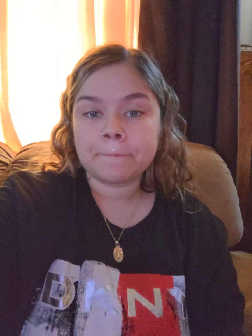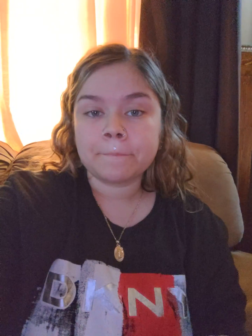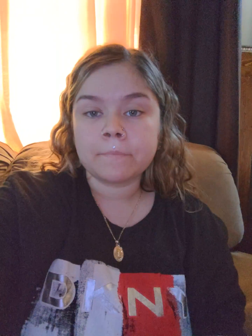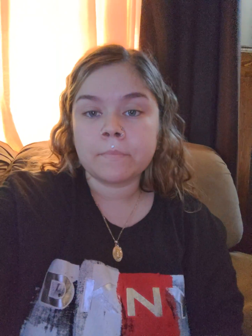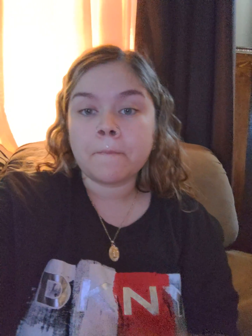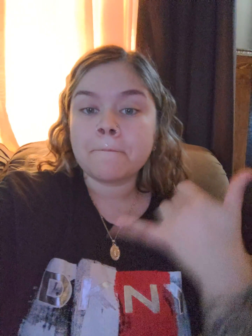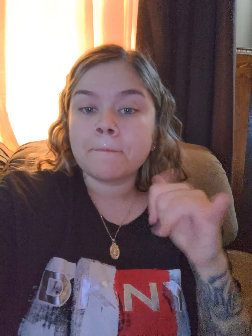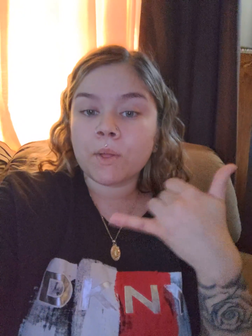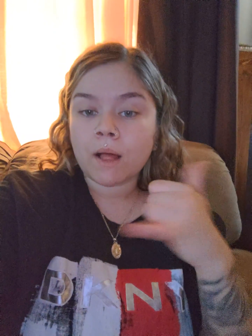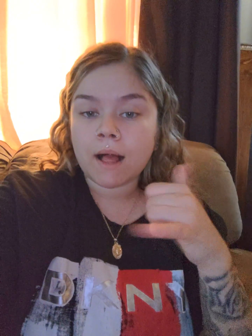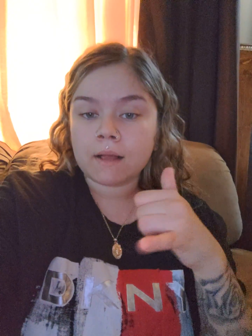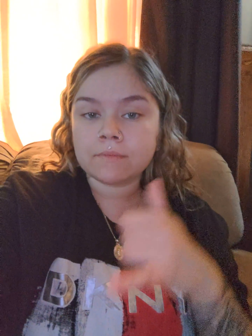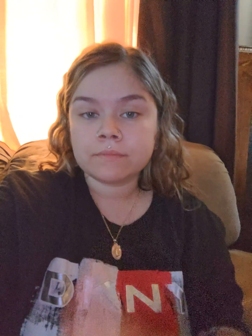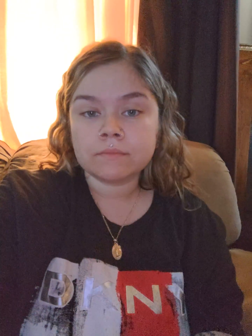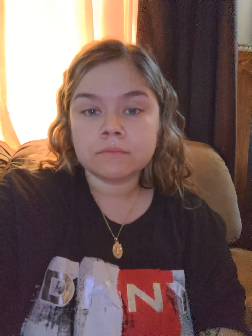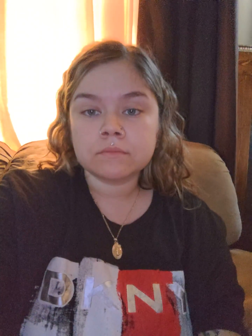play